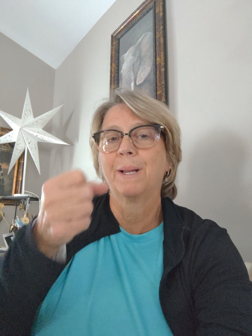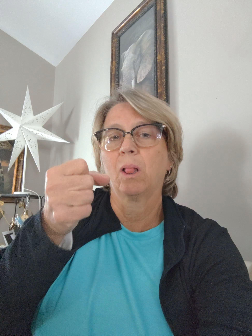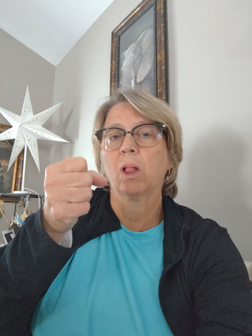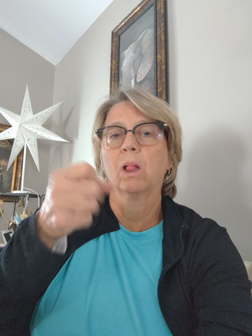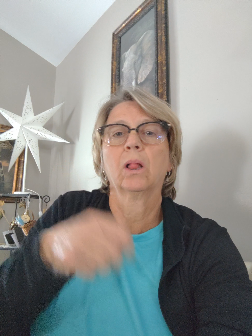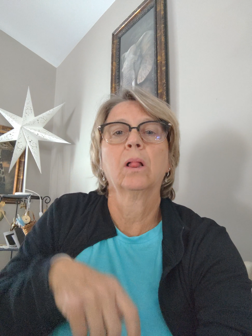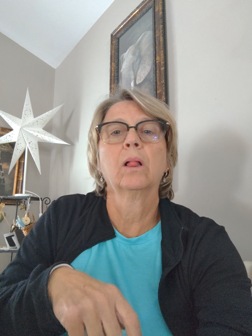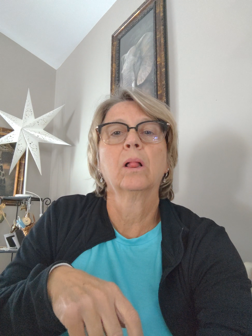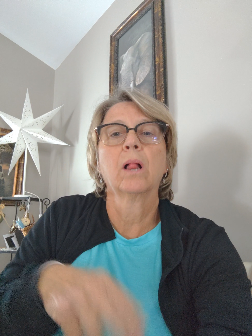milk